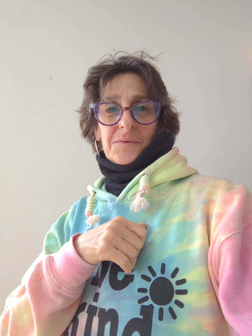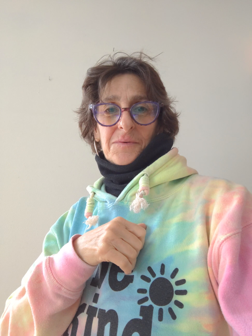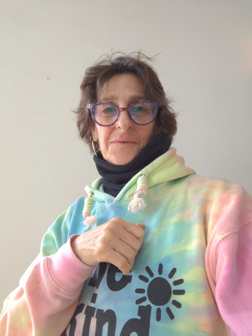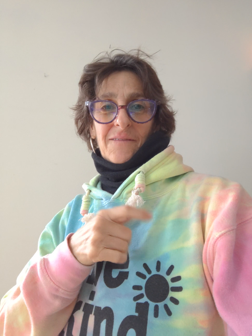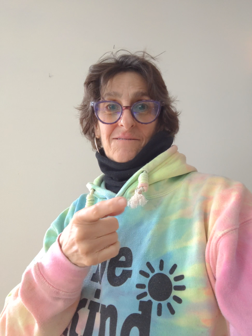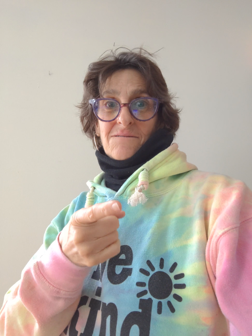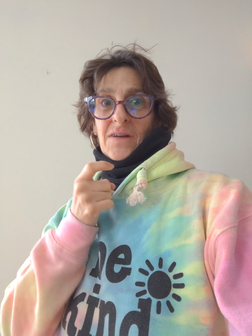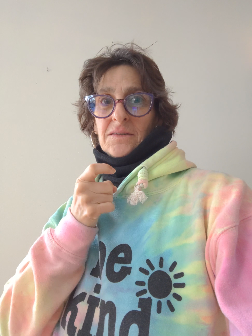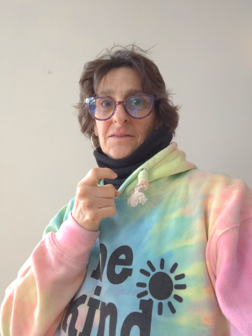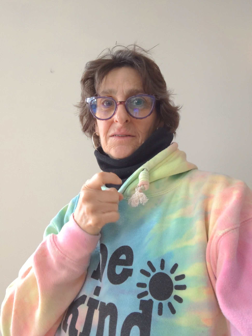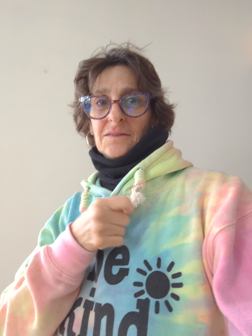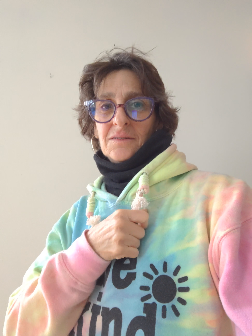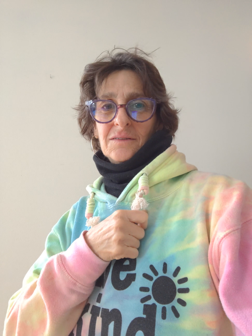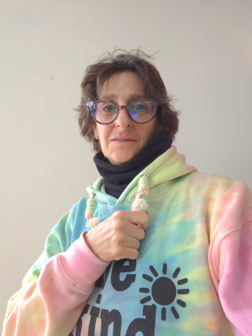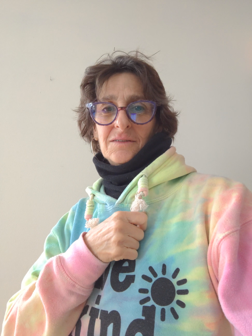fast